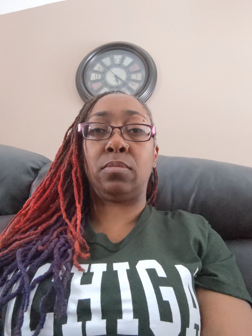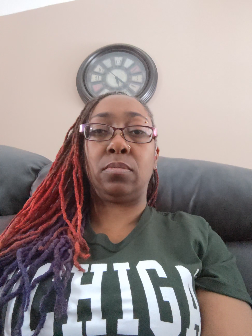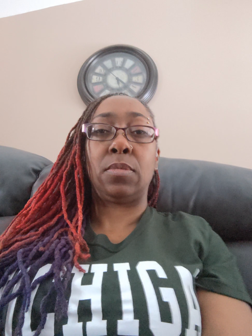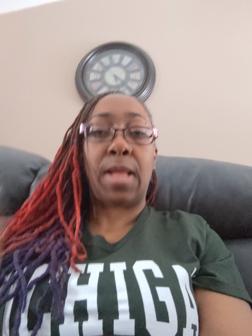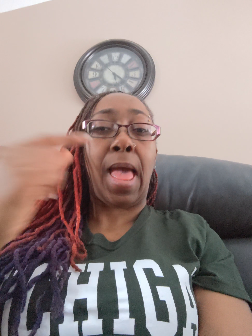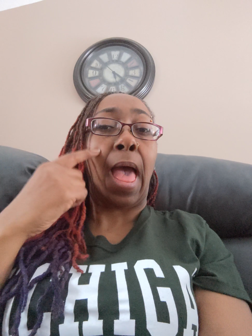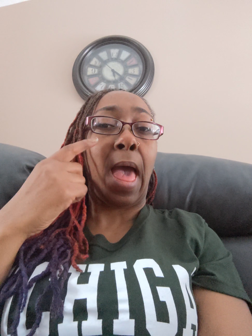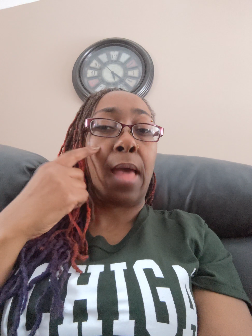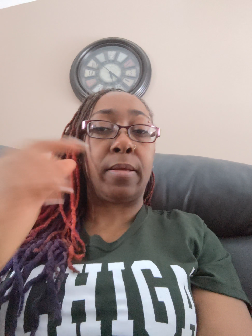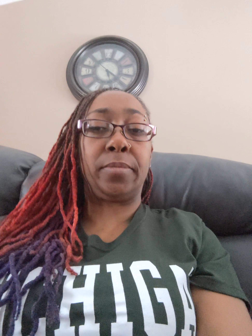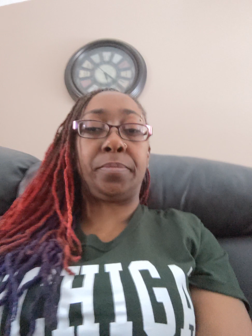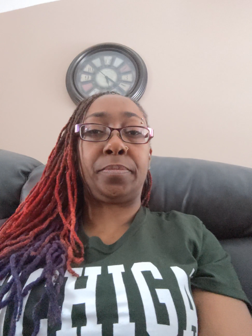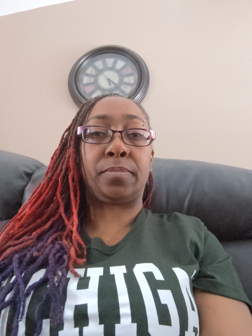eye